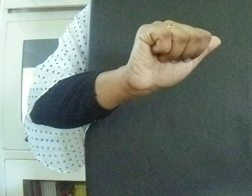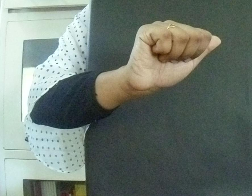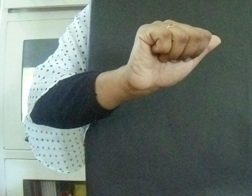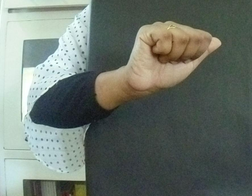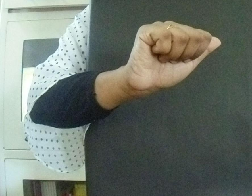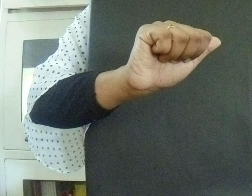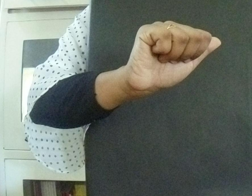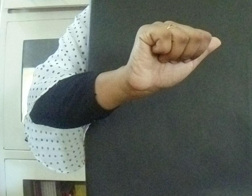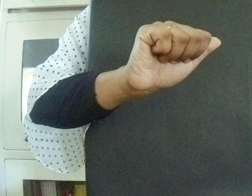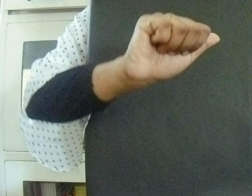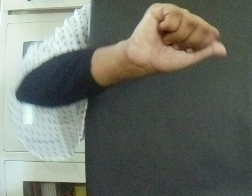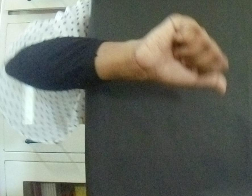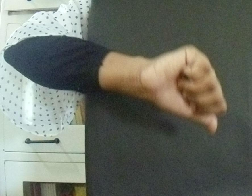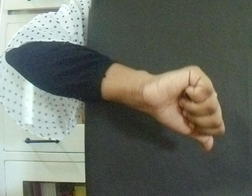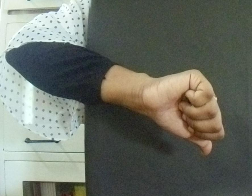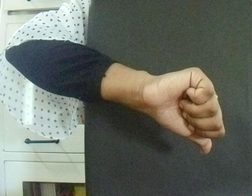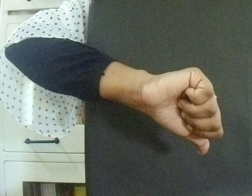lose